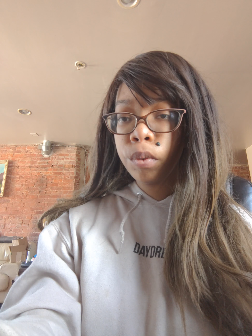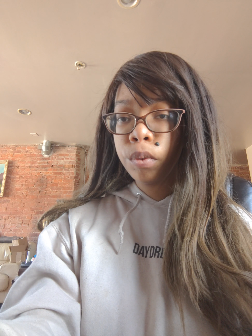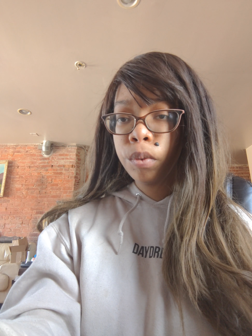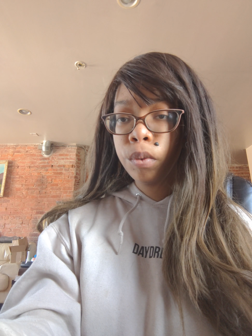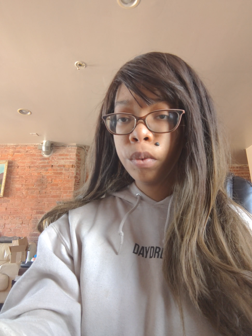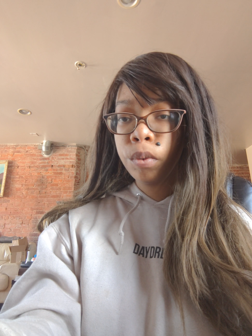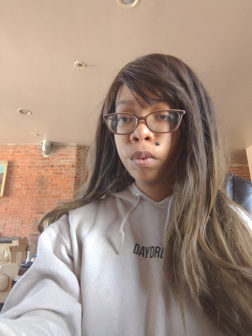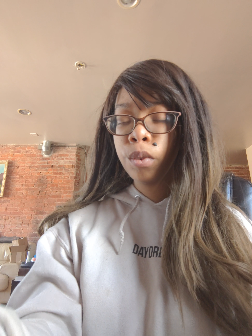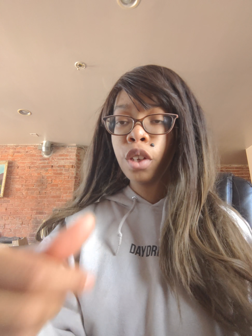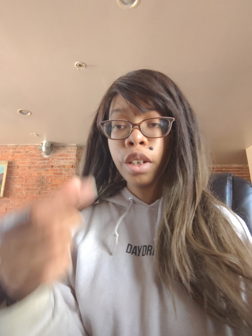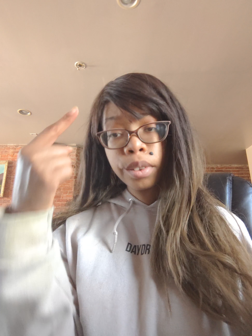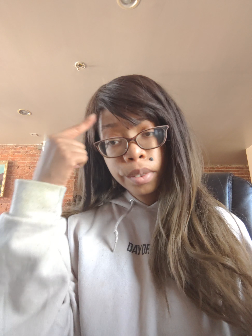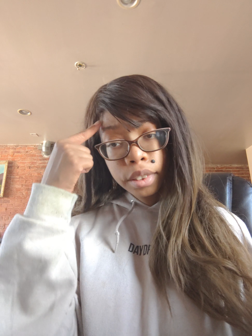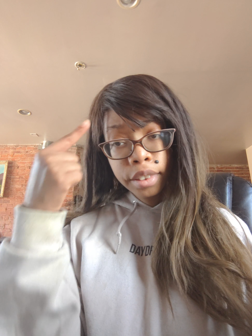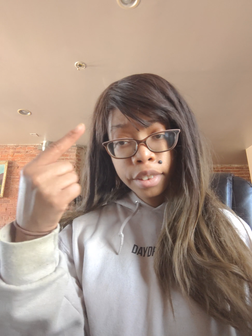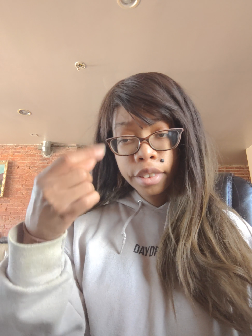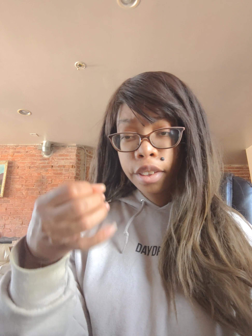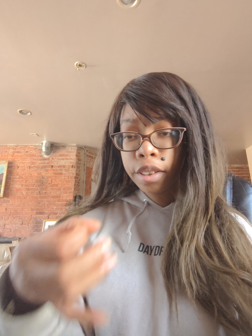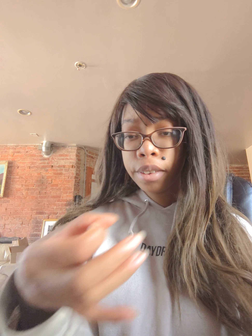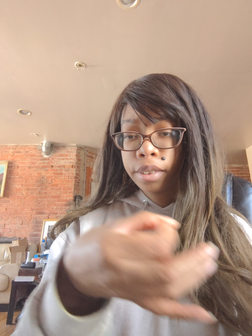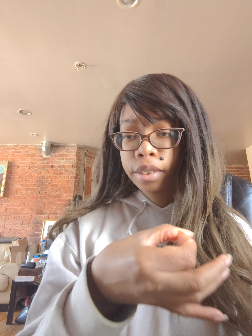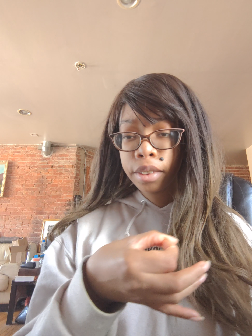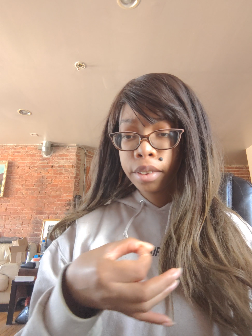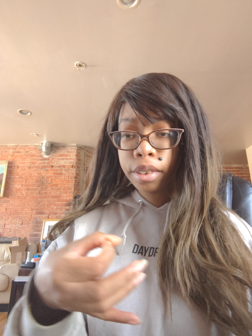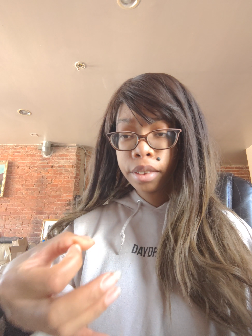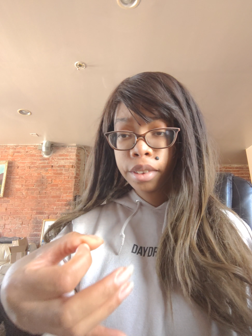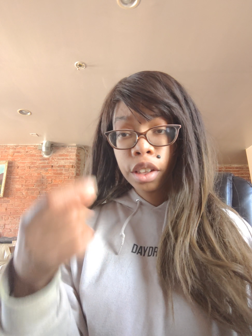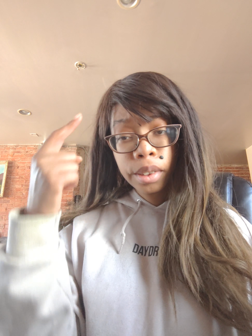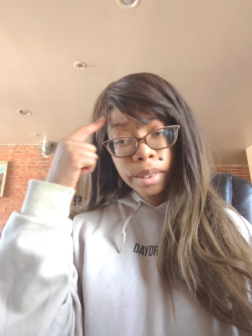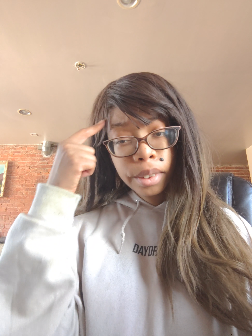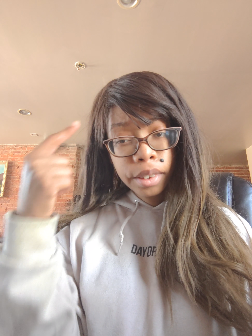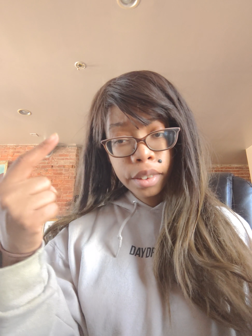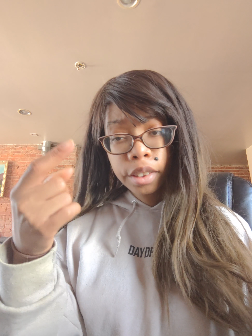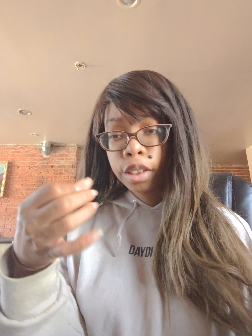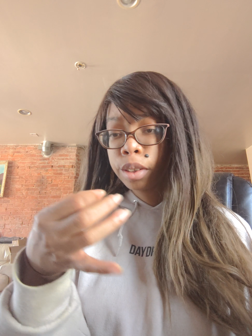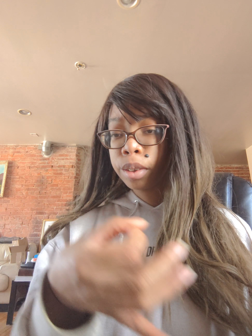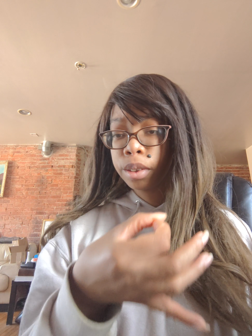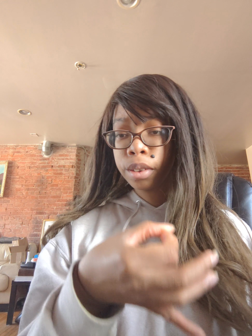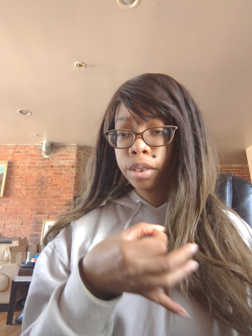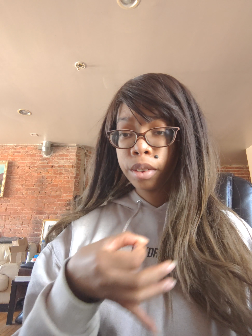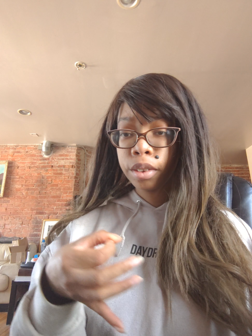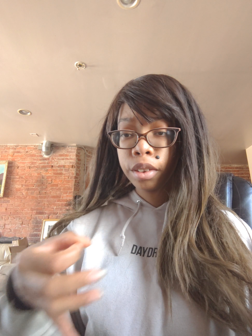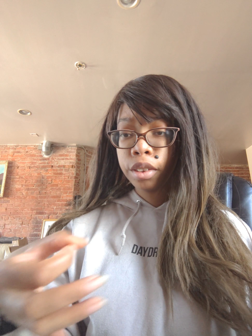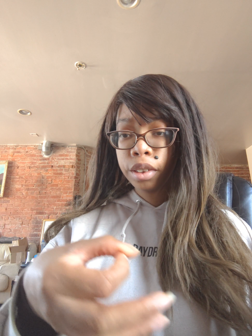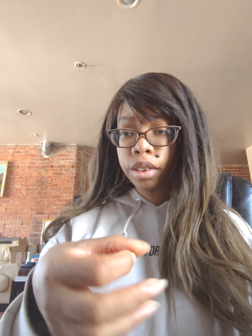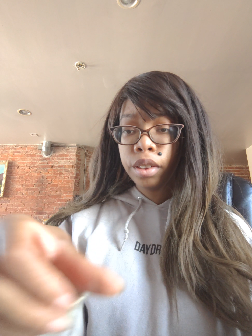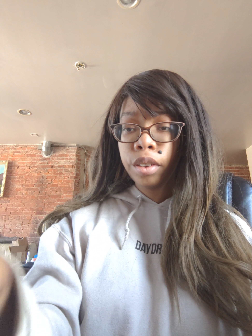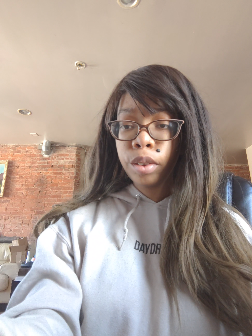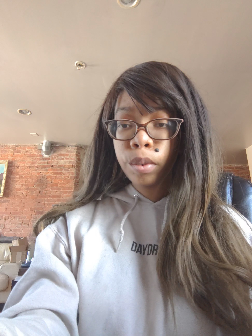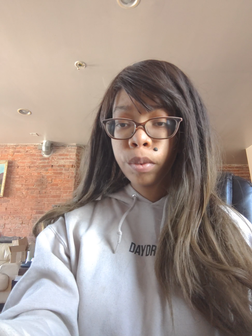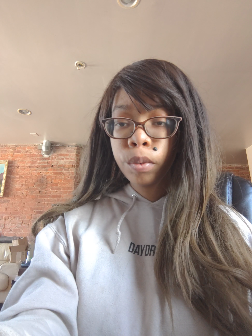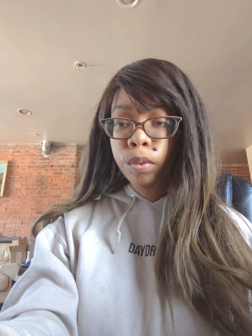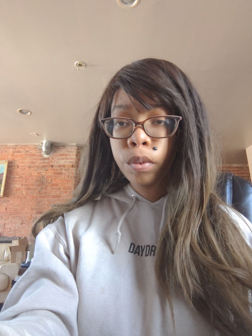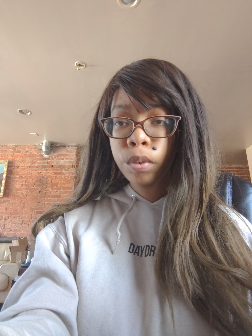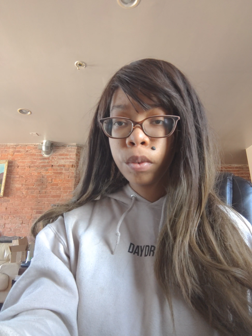penny